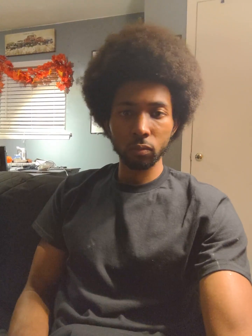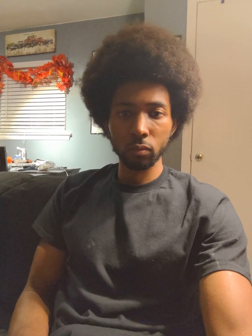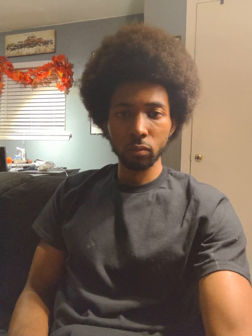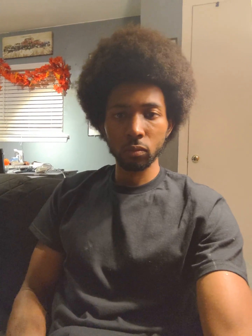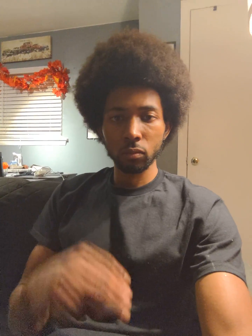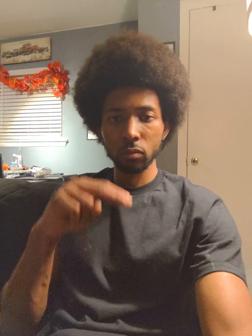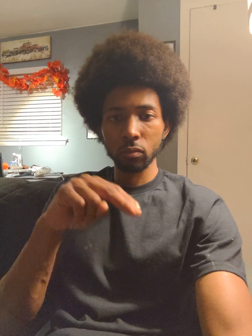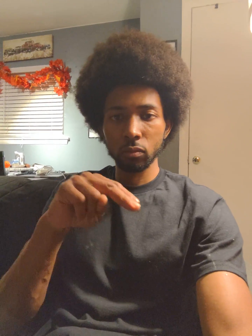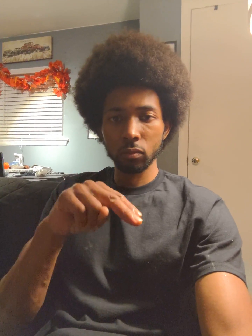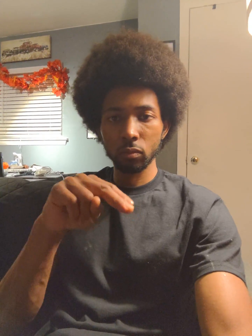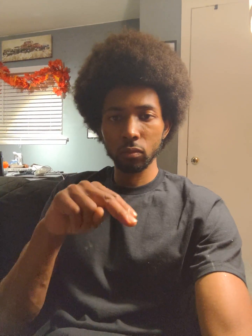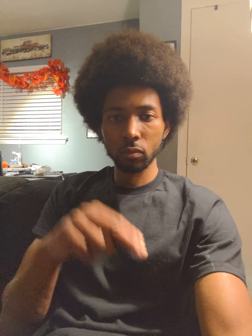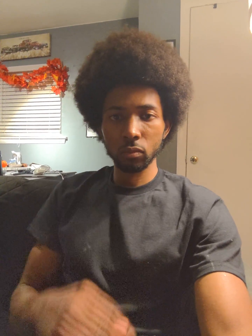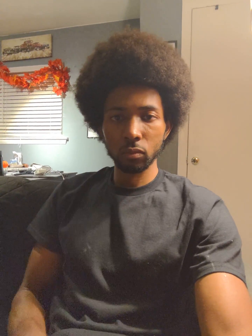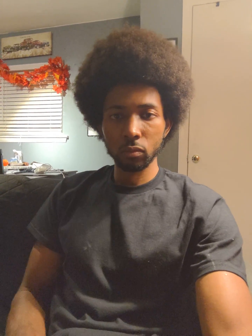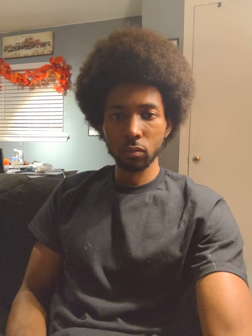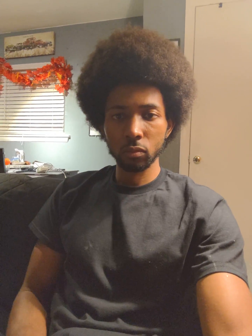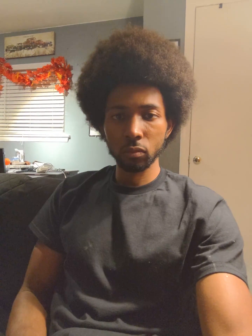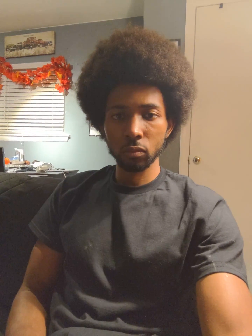nurse